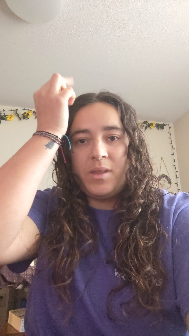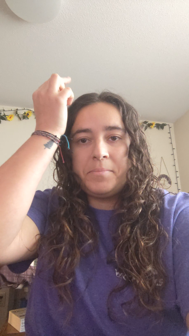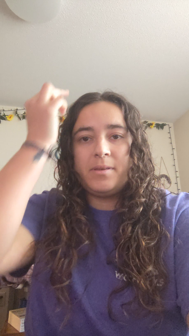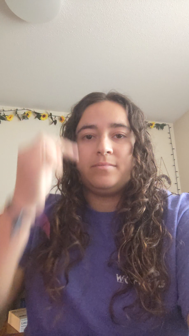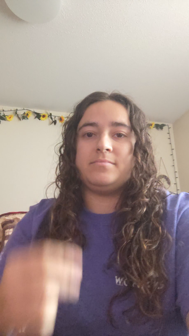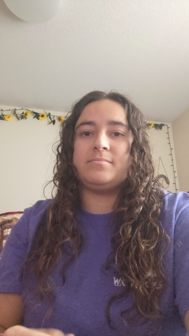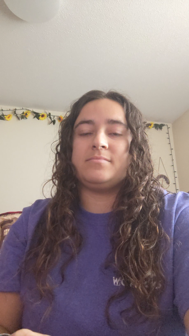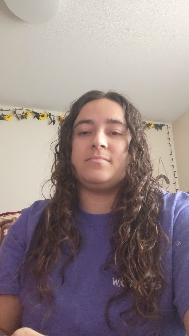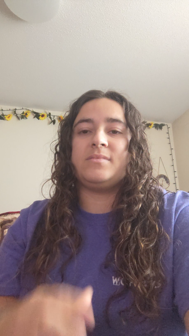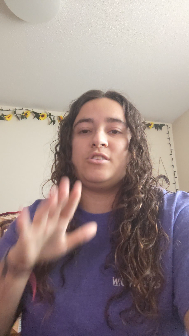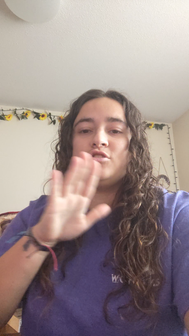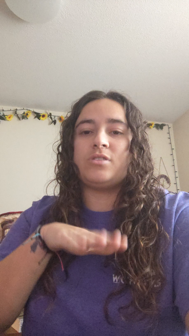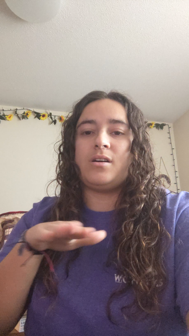children